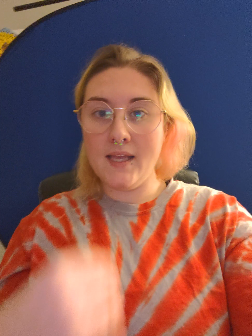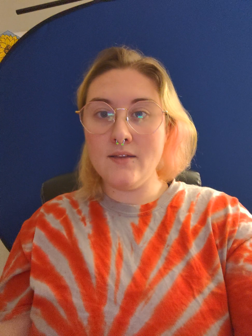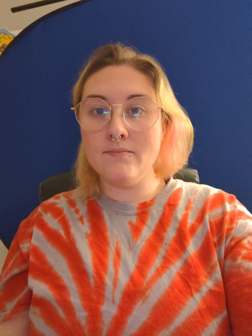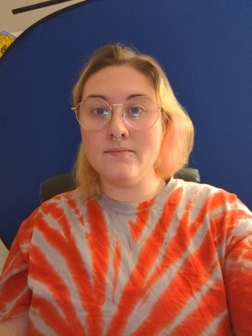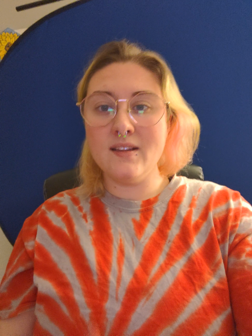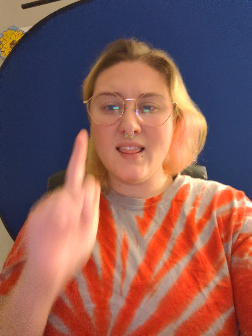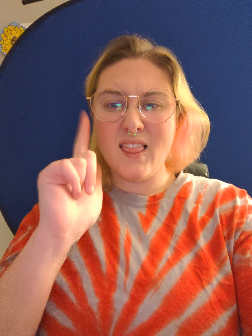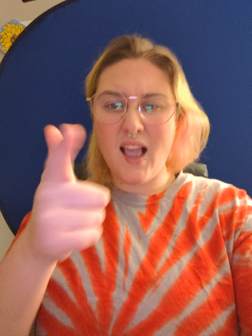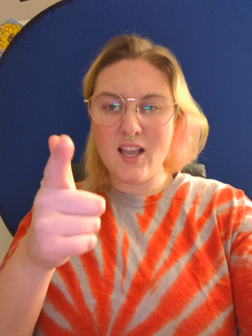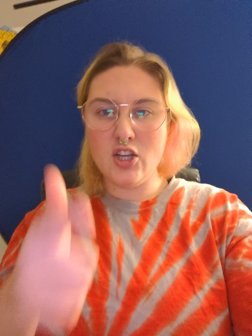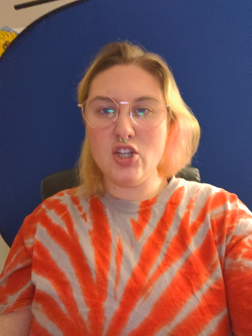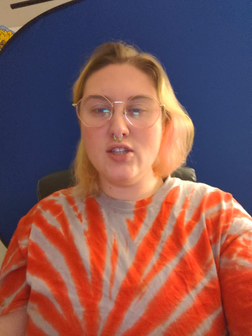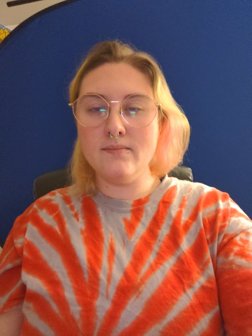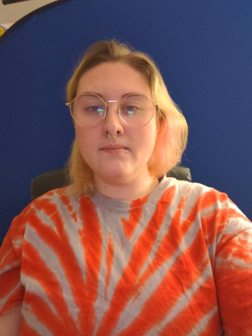later